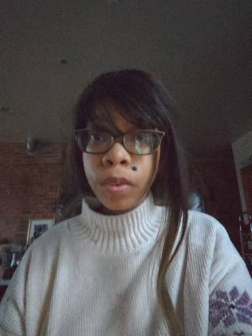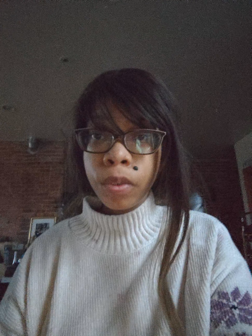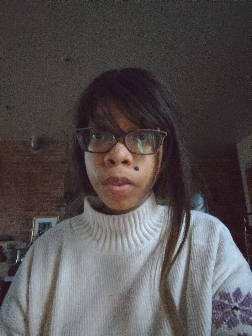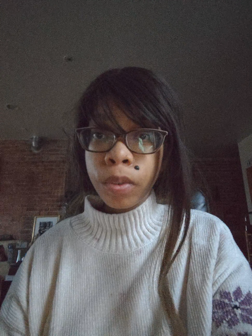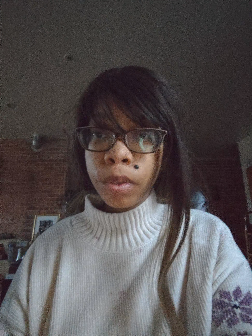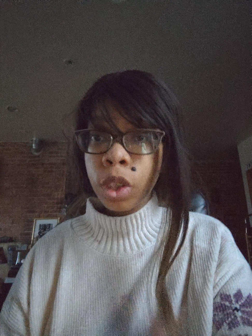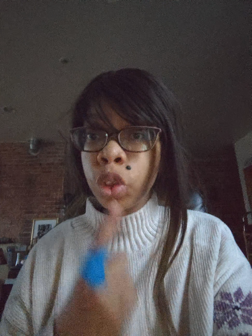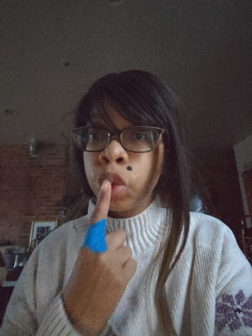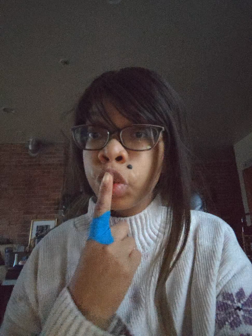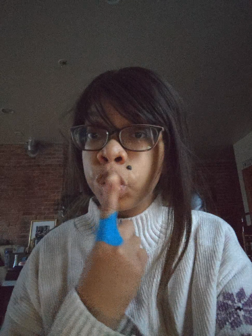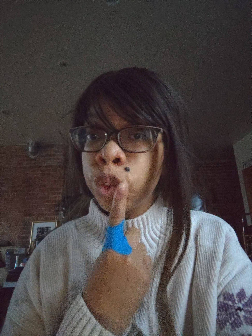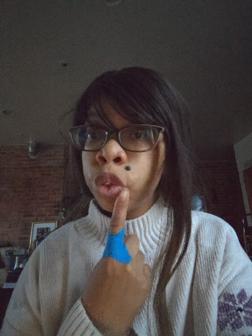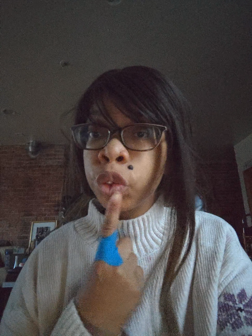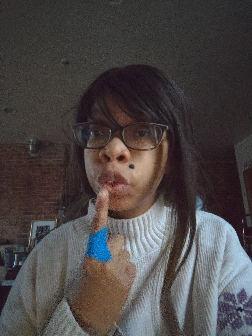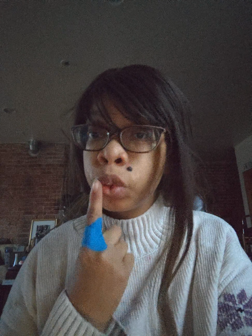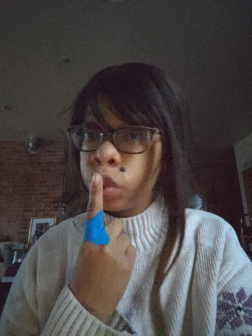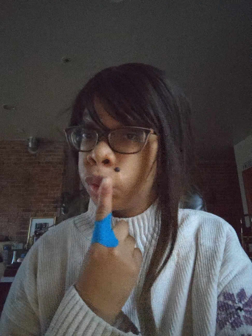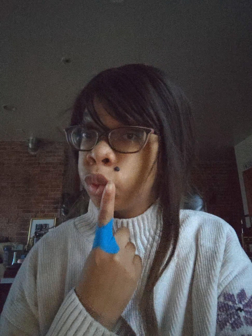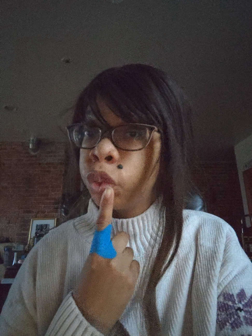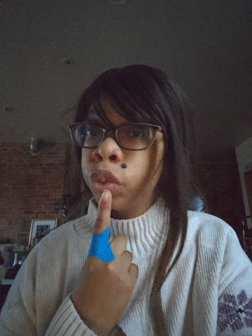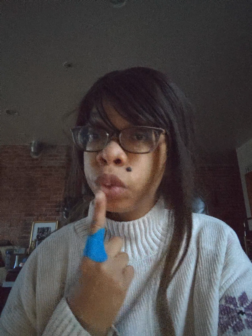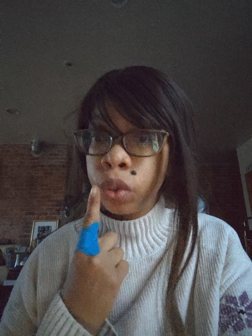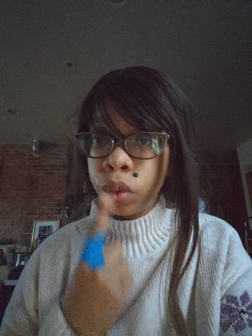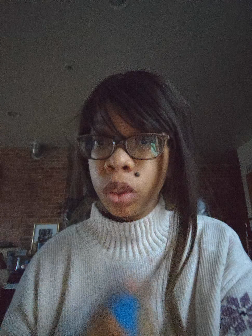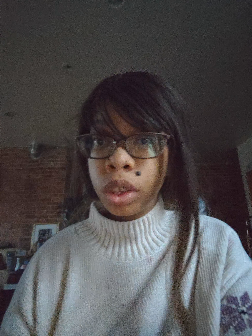mouth